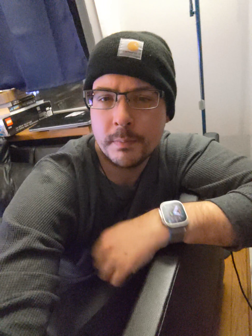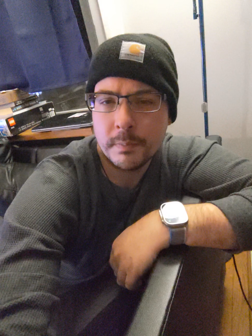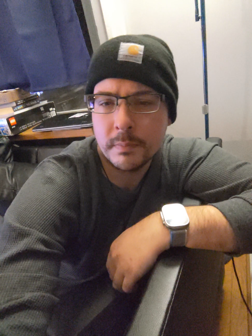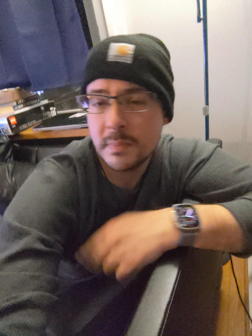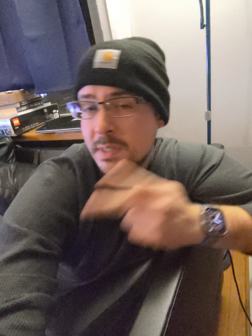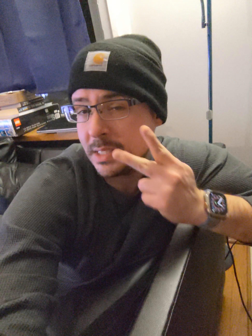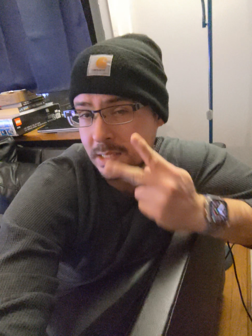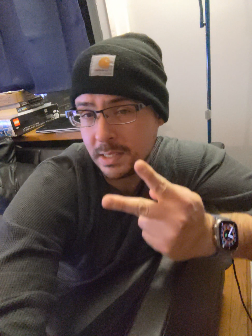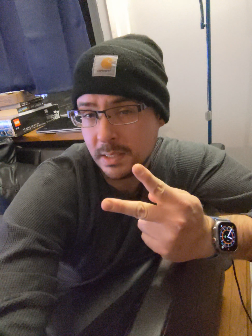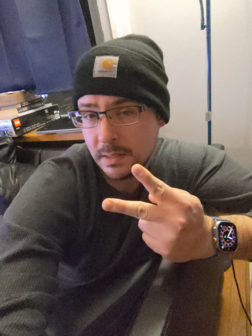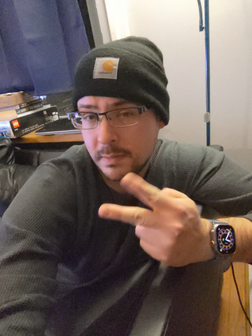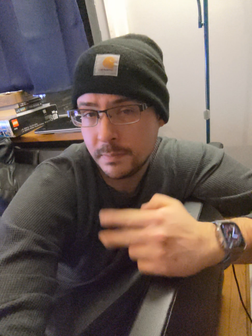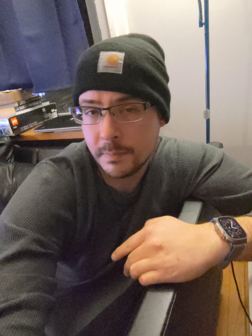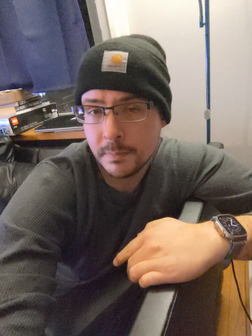see